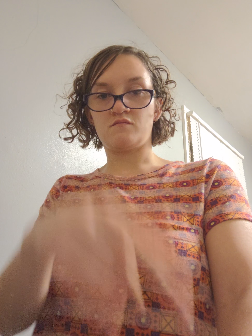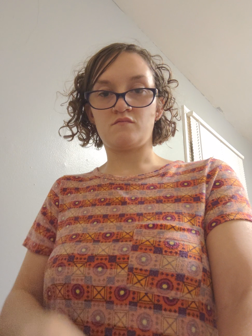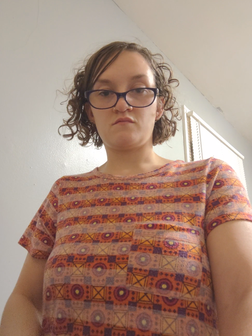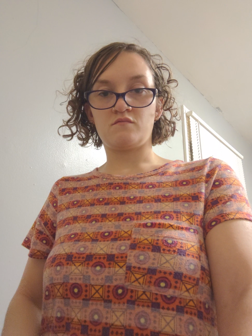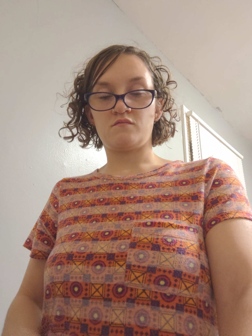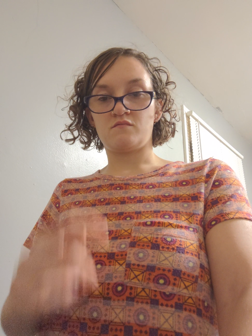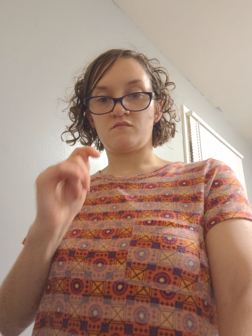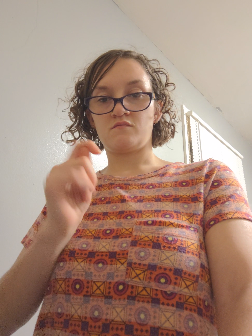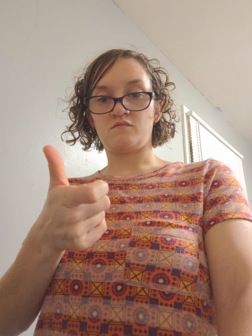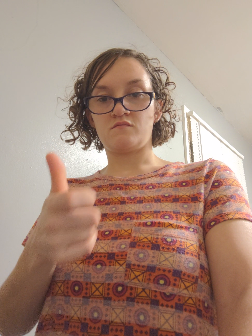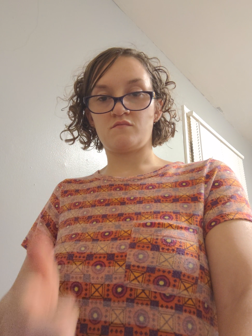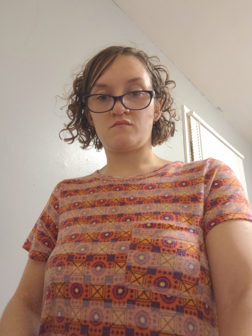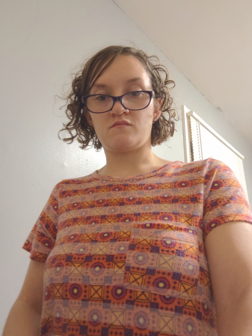fast